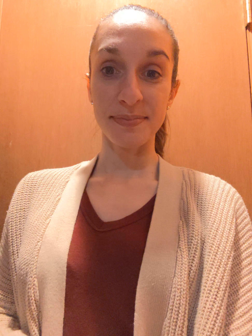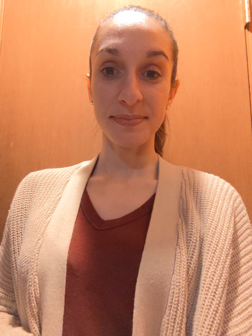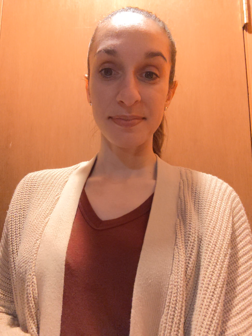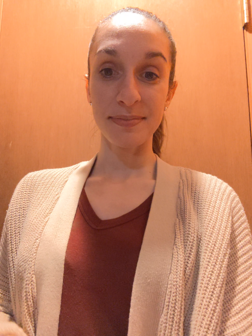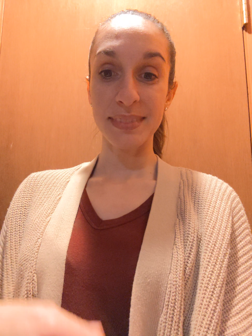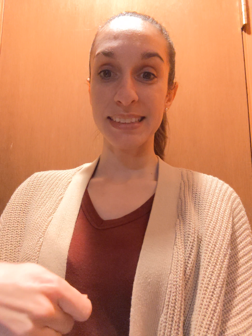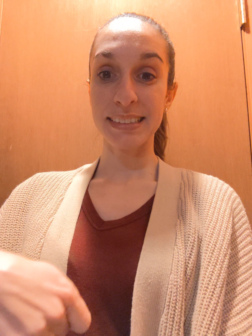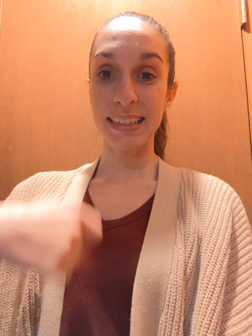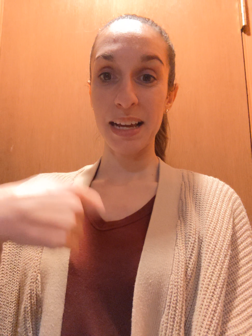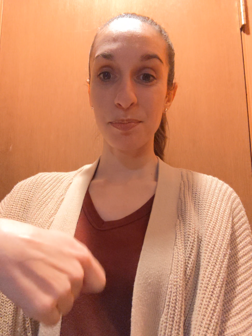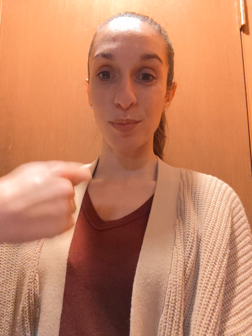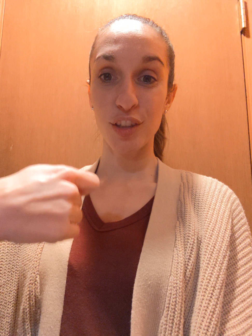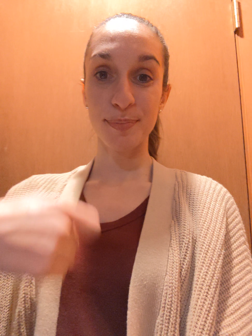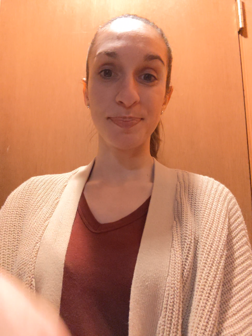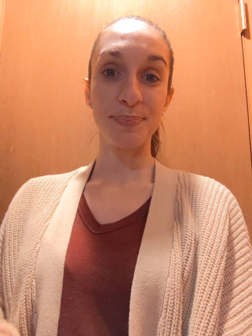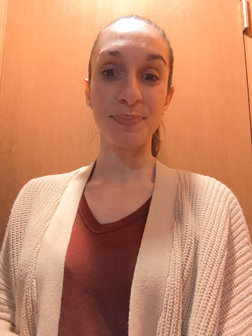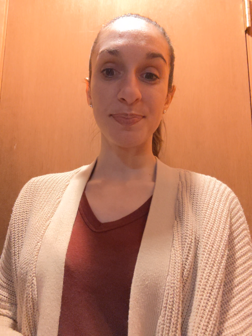zipper